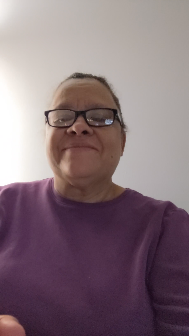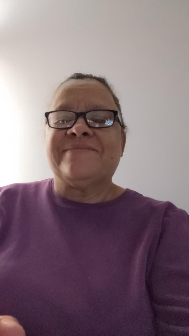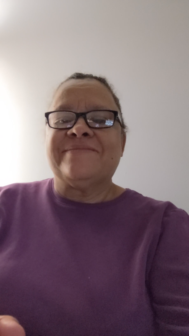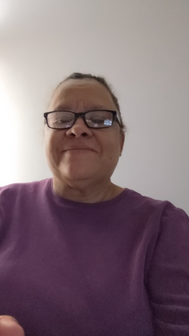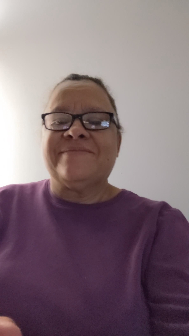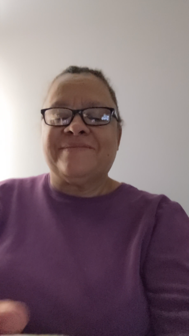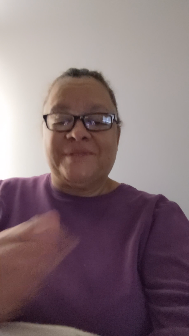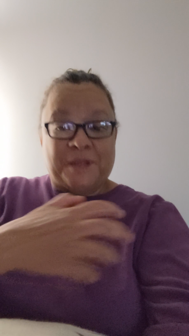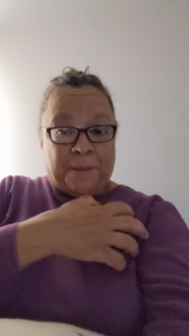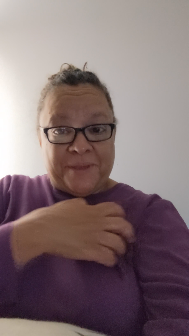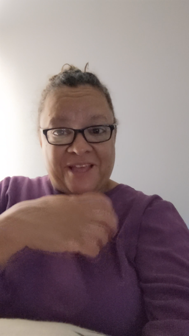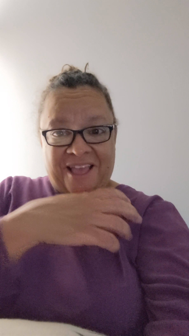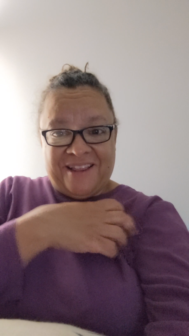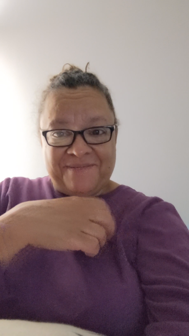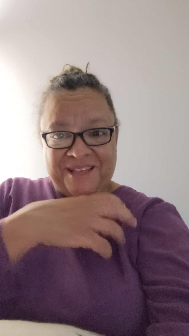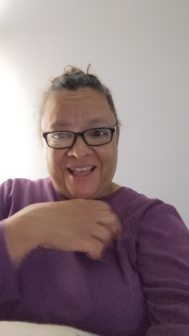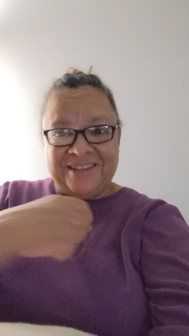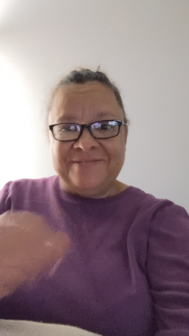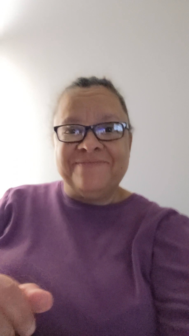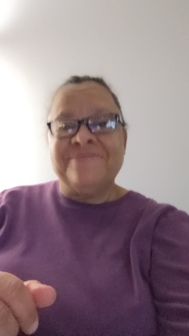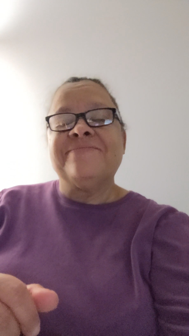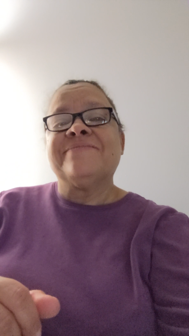bear